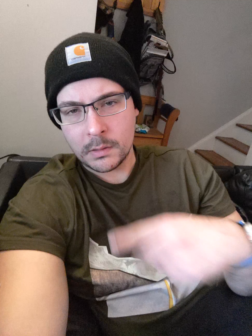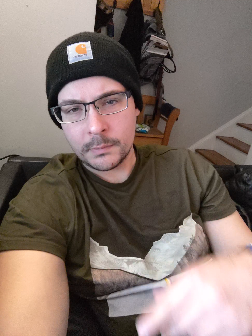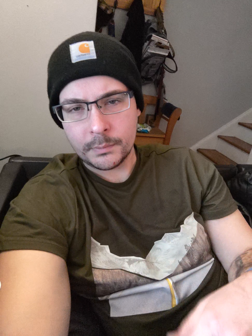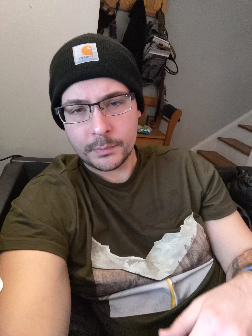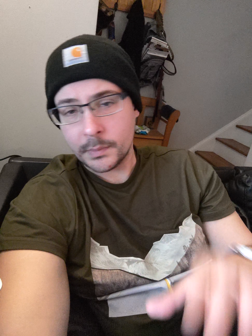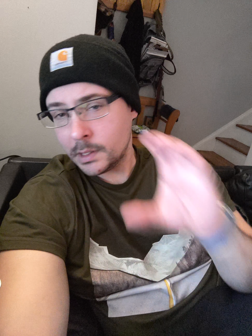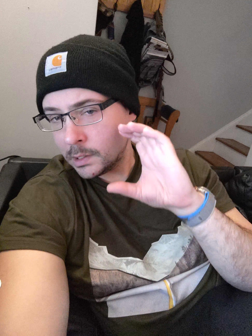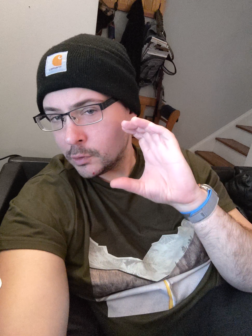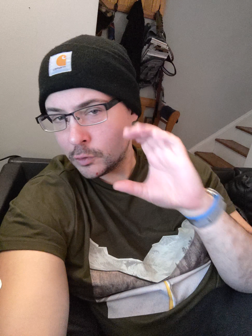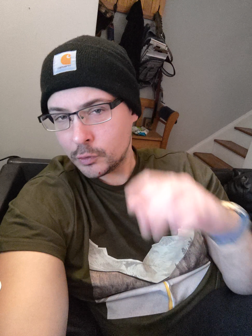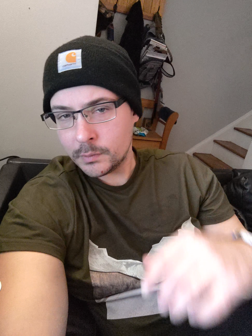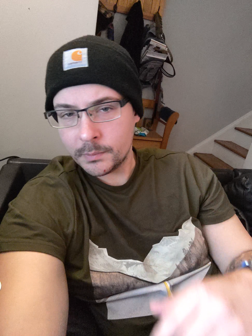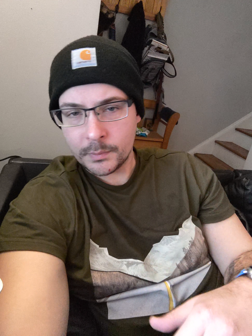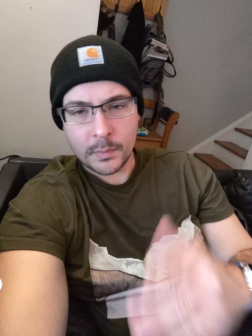hear